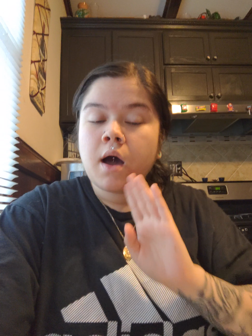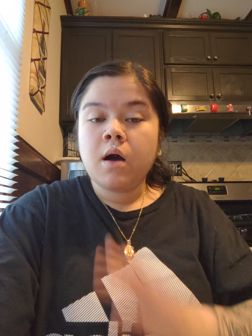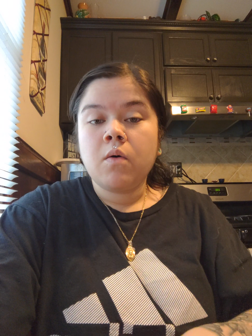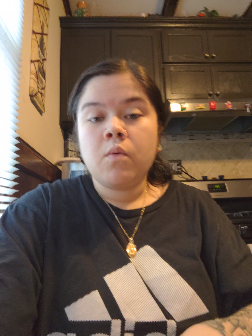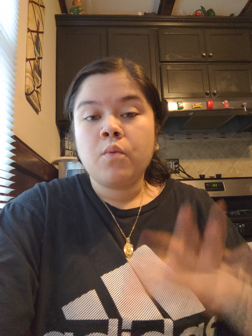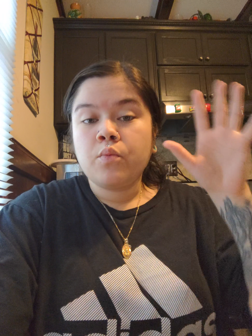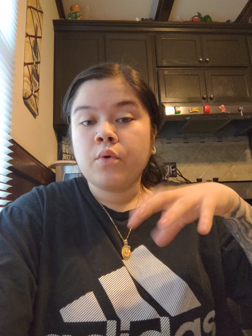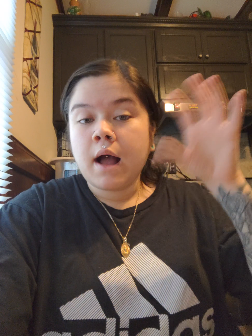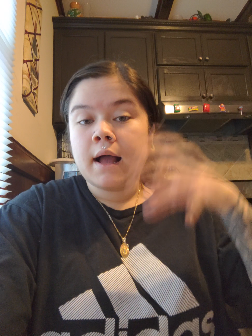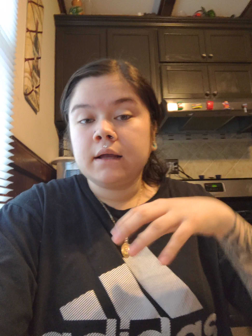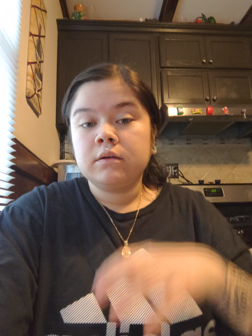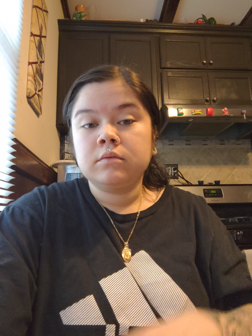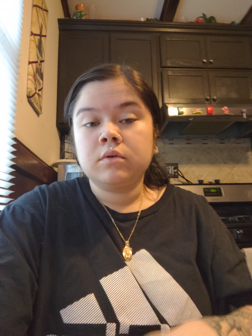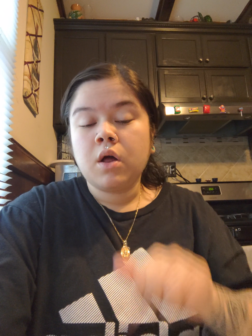rain